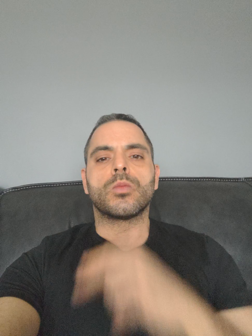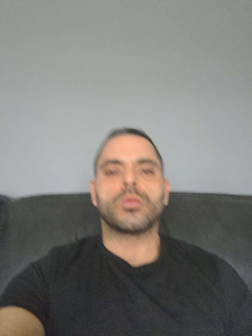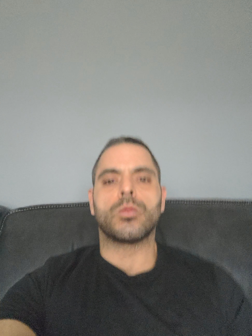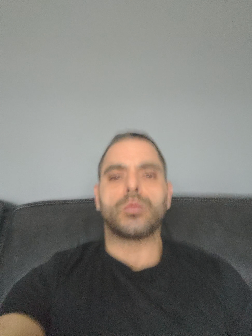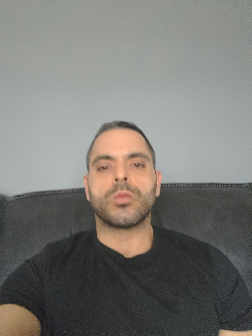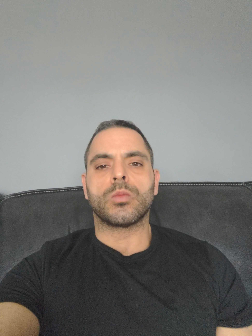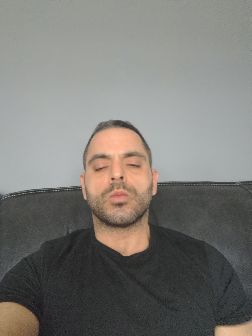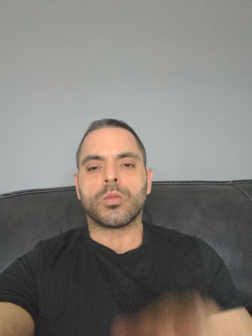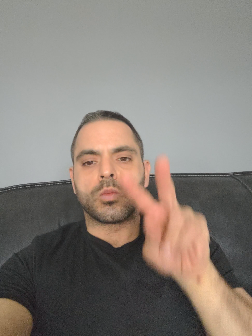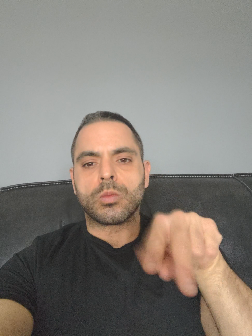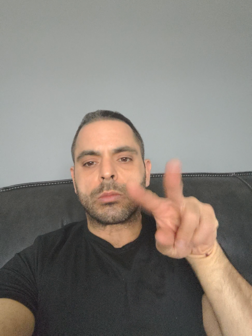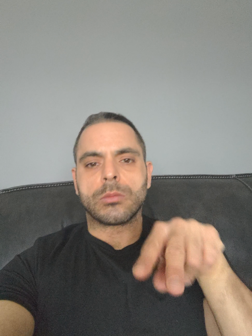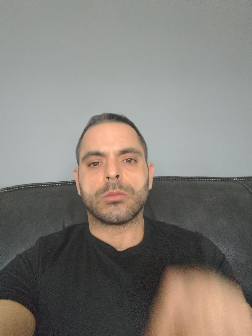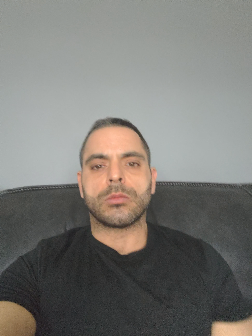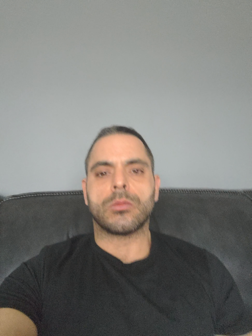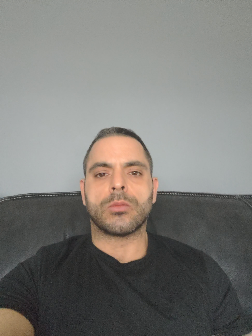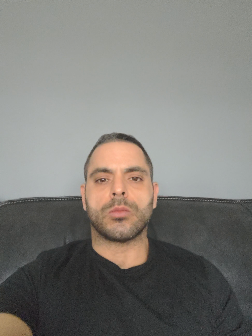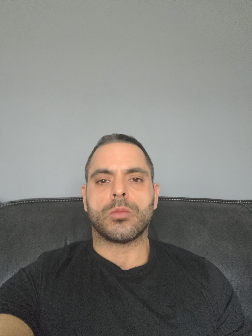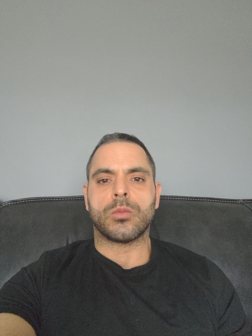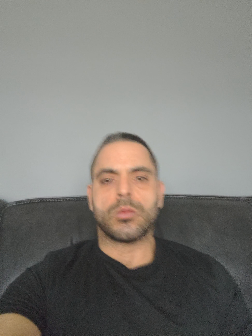read